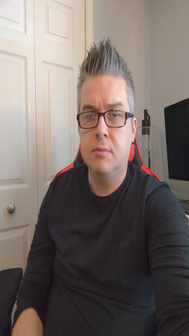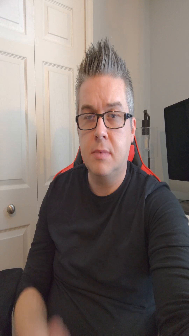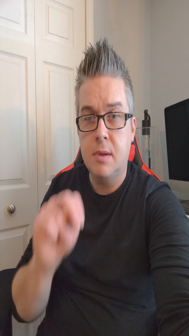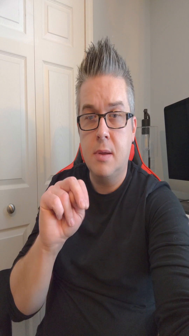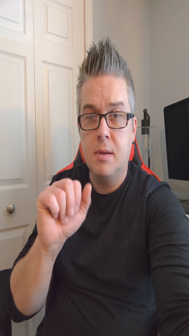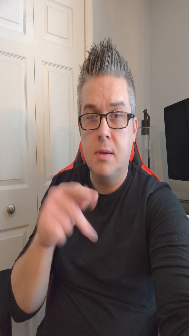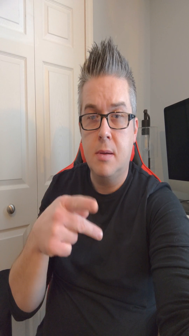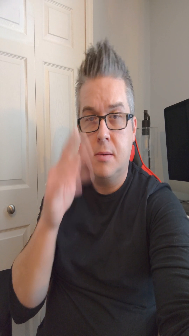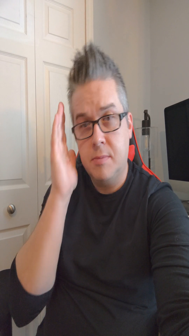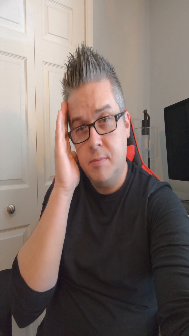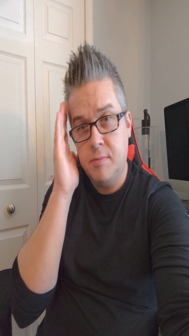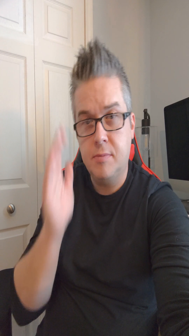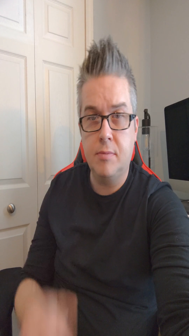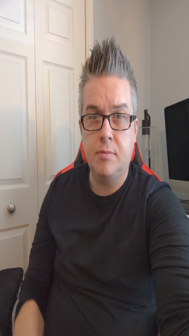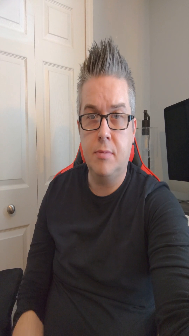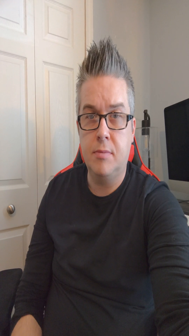nap